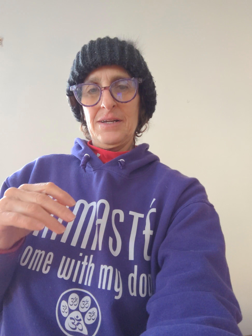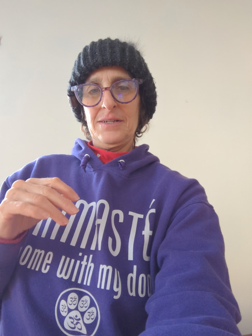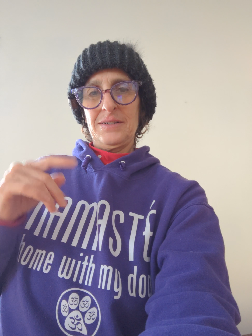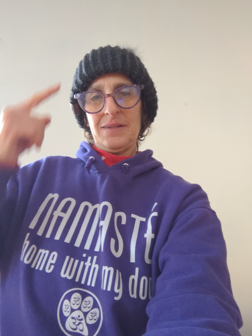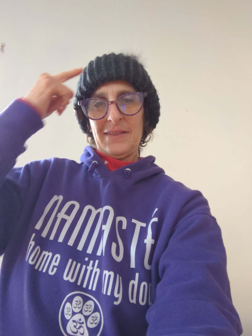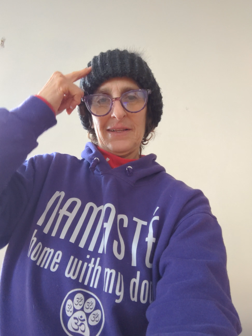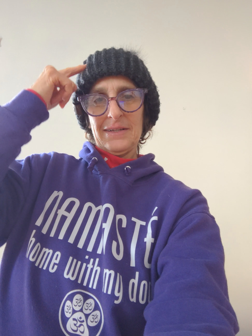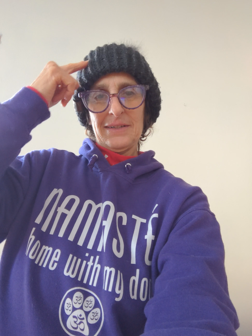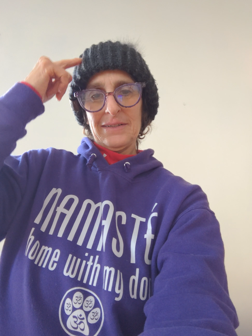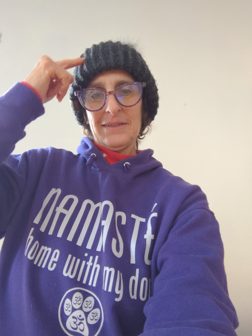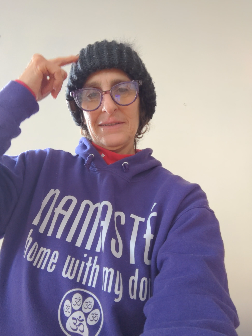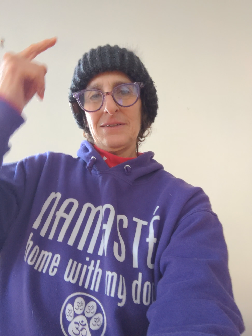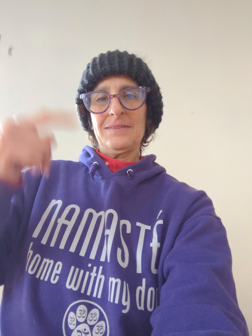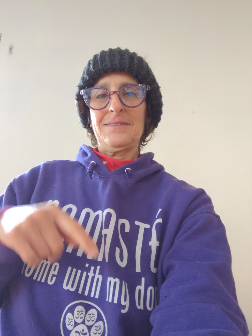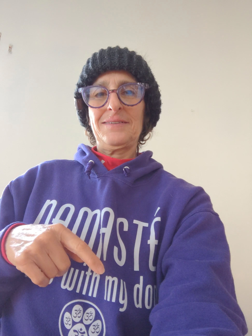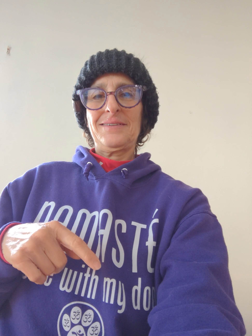think